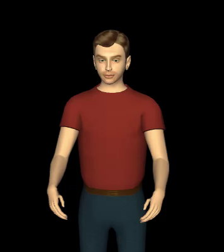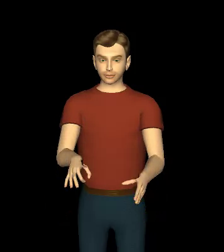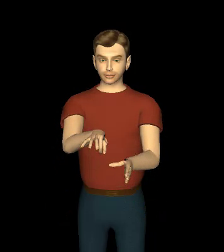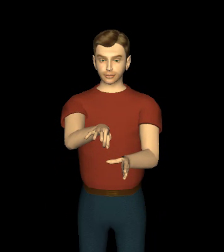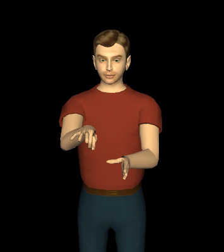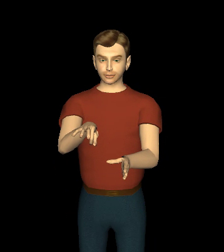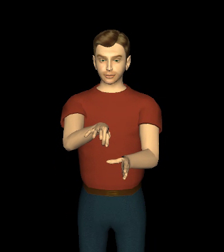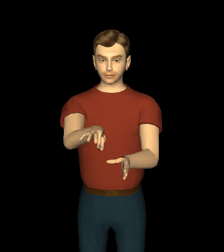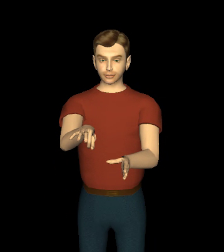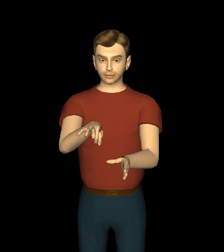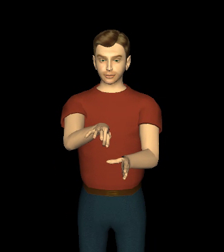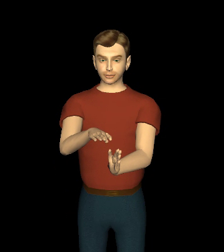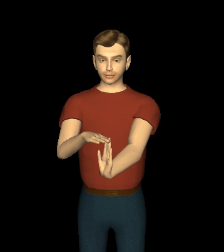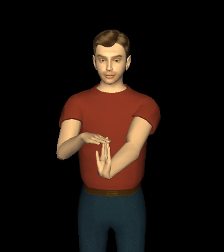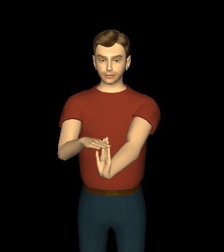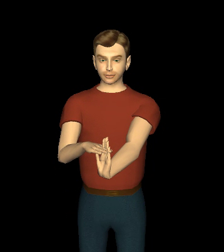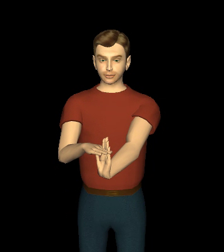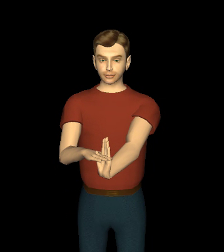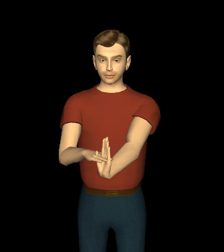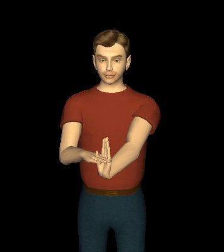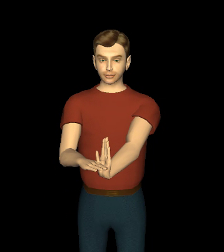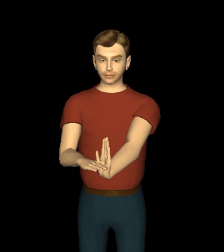وصفة